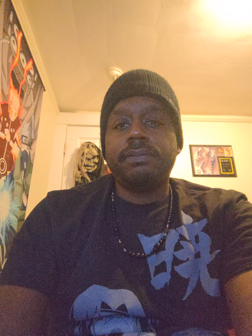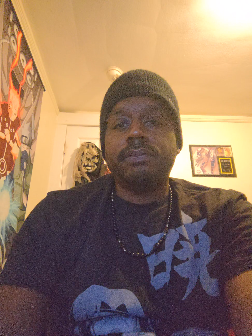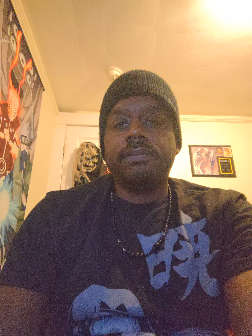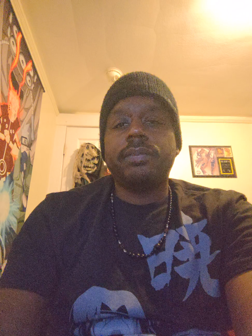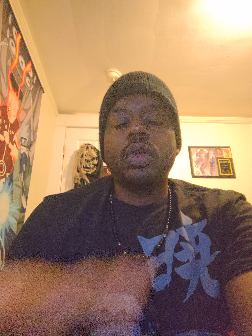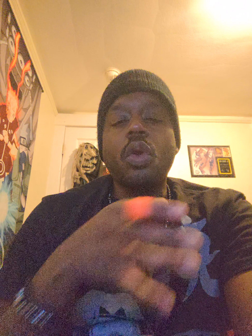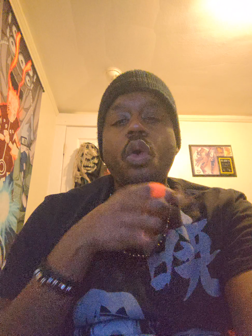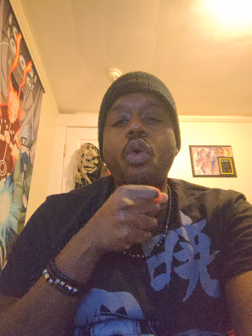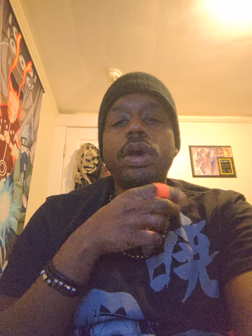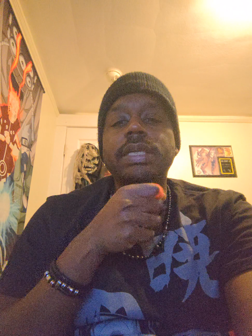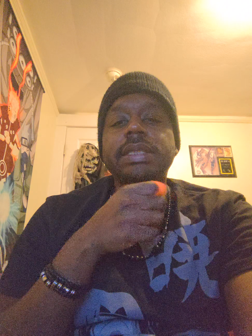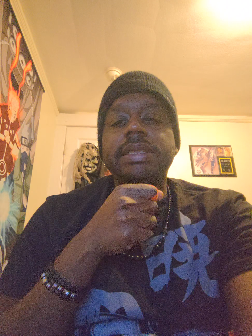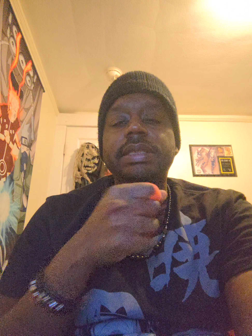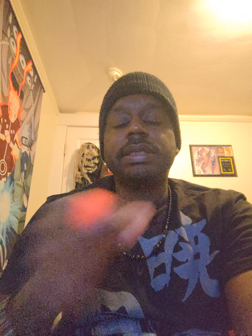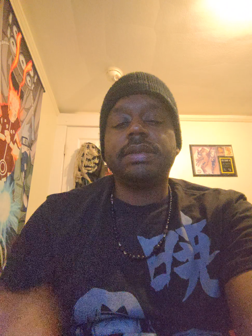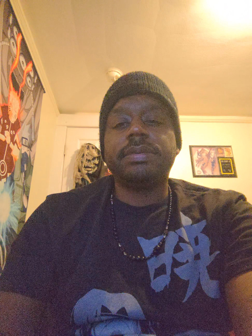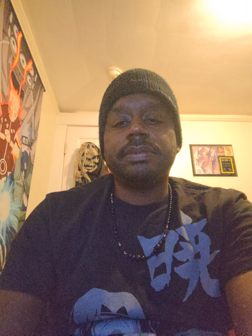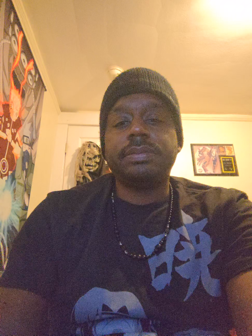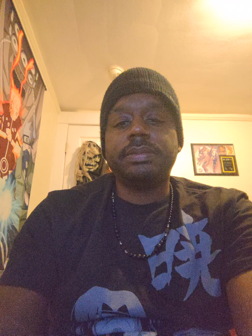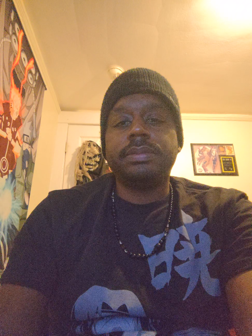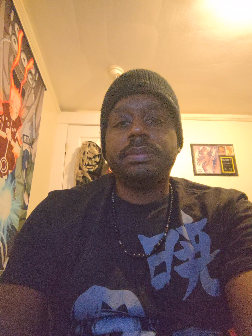orange